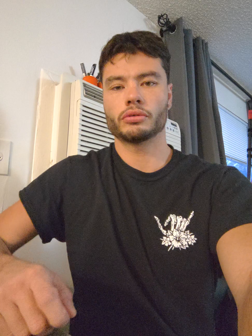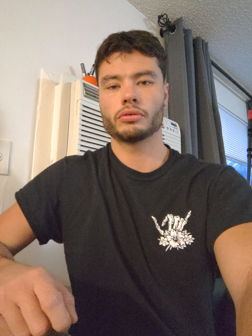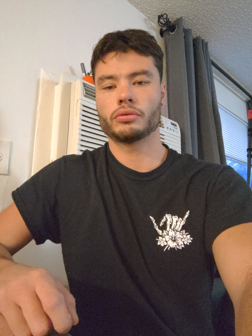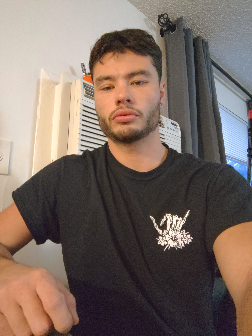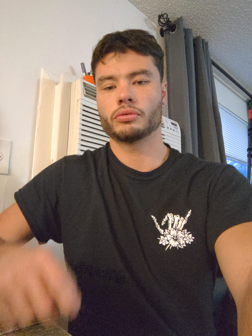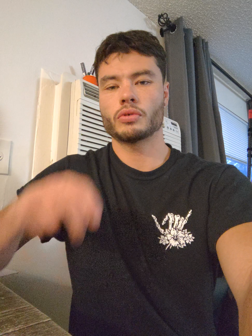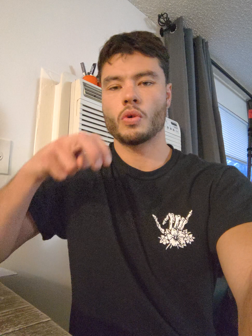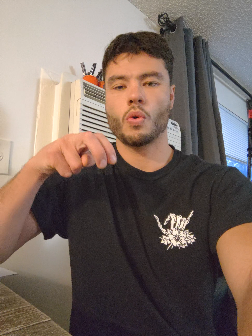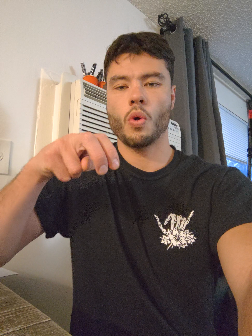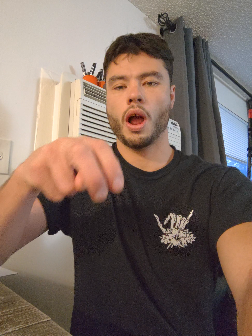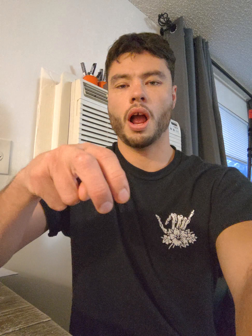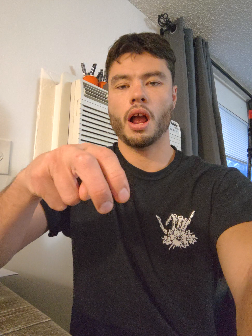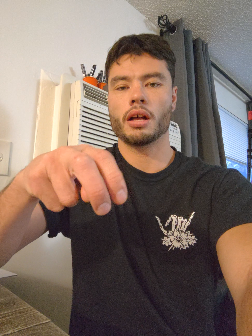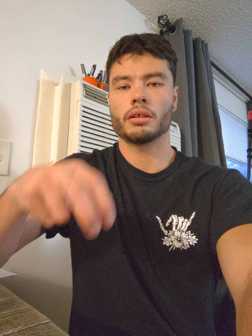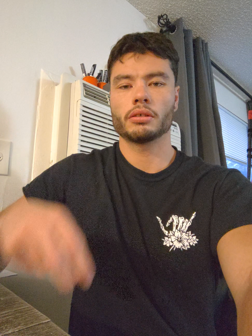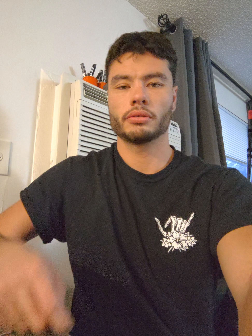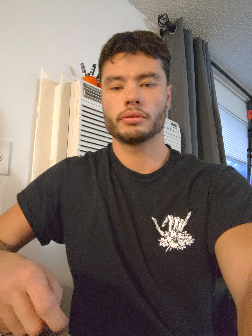ride